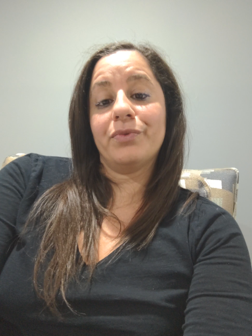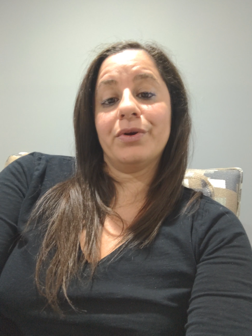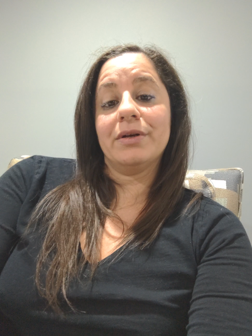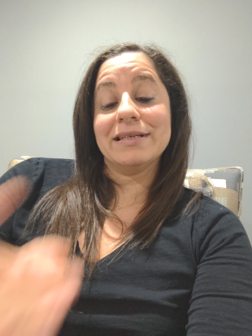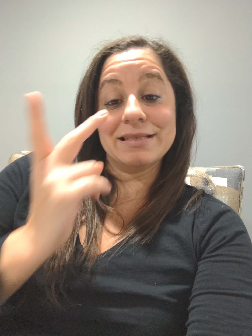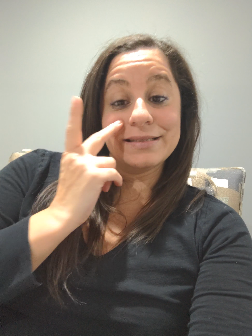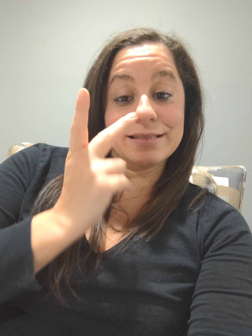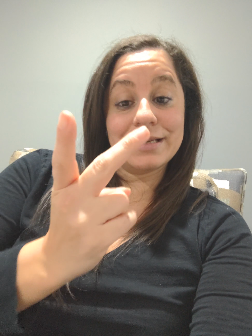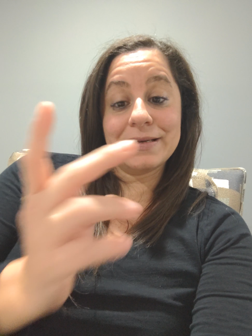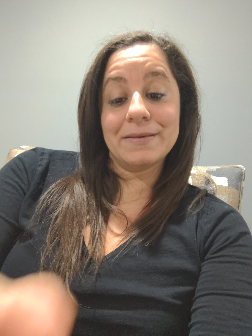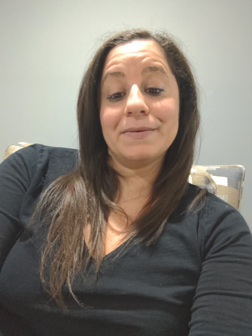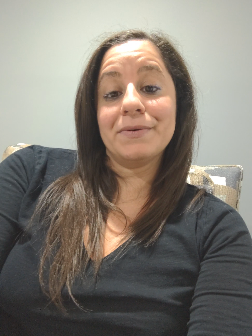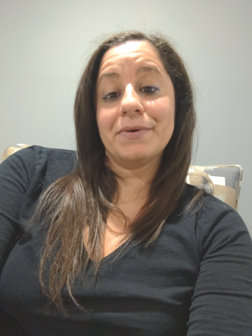see